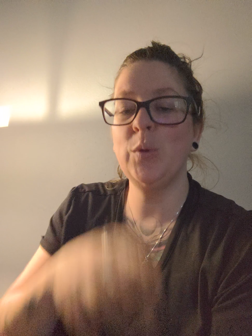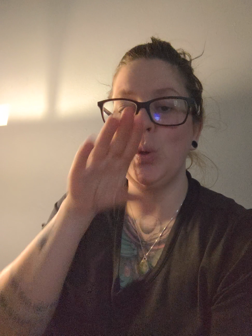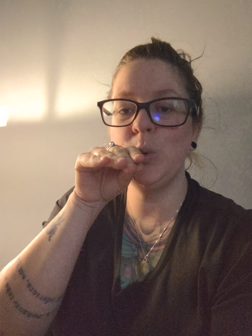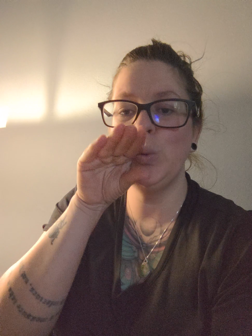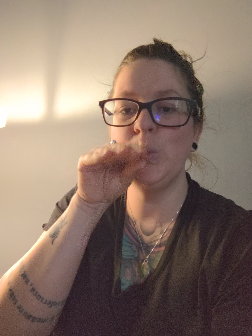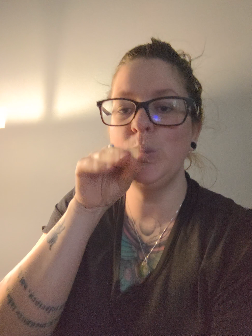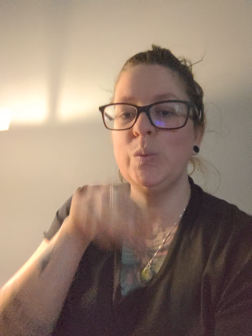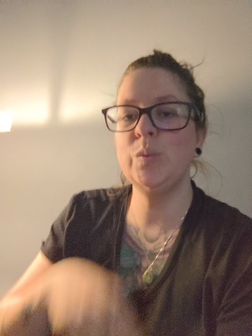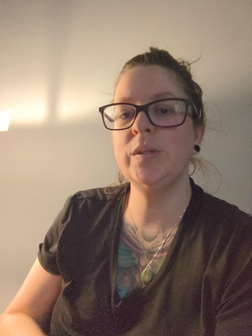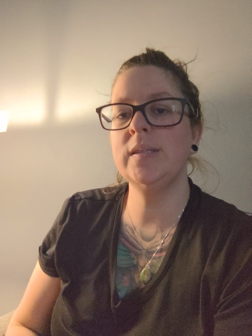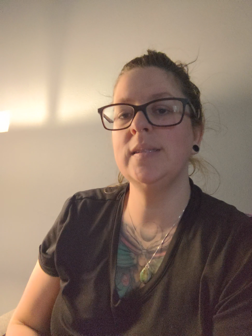goose